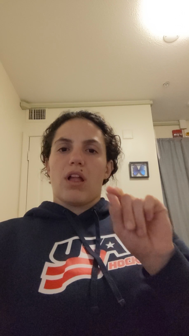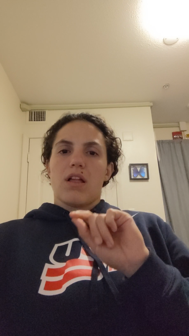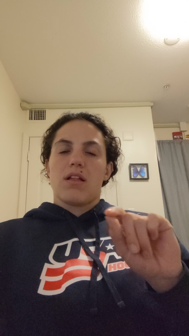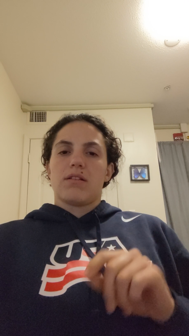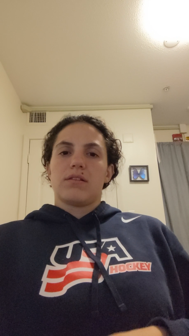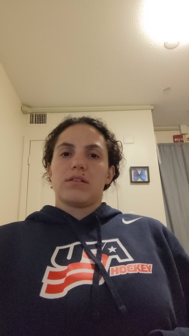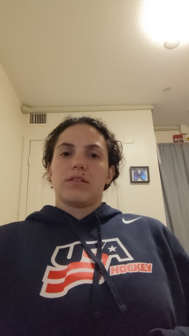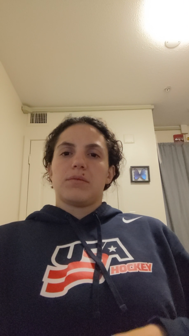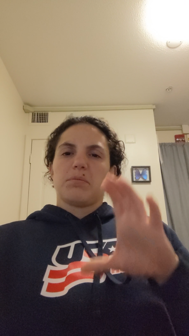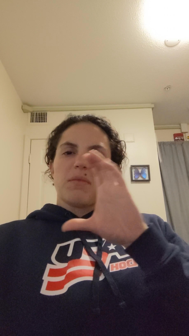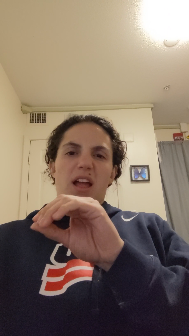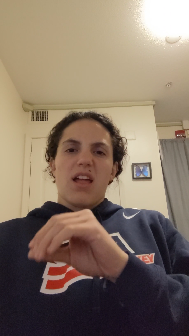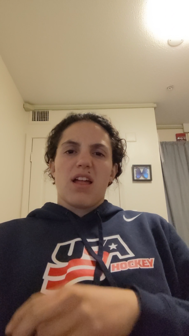bite